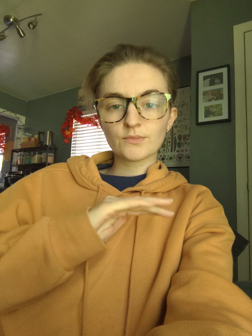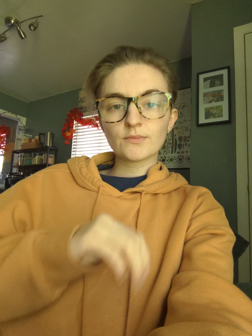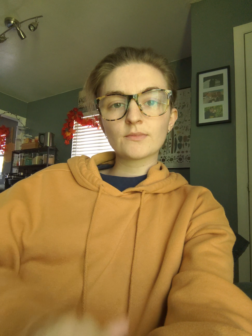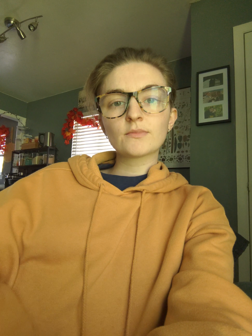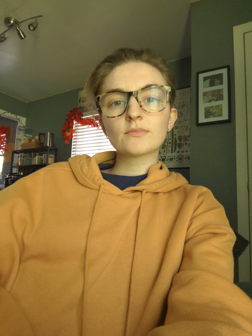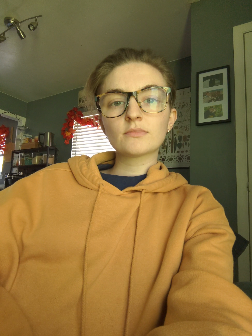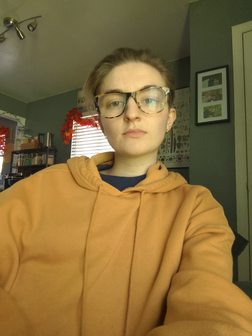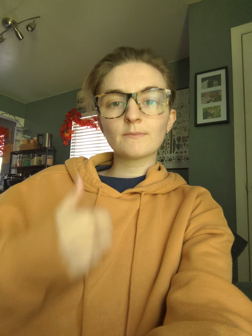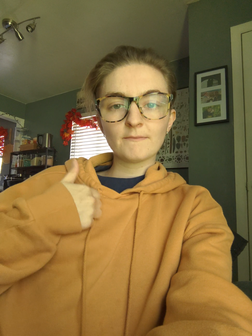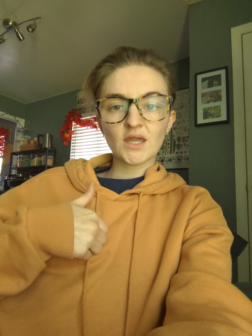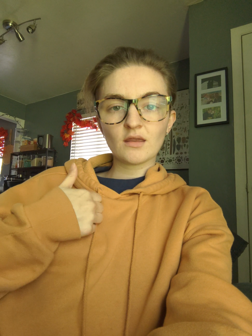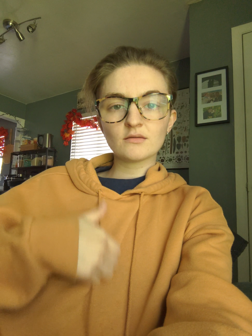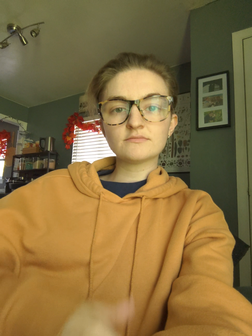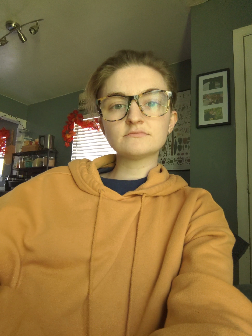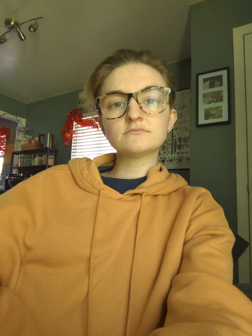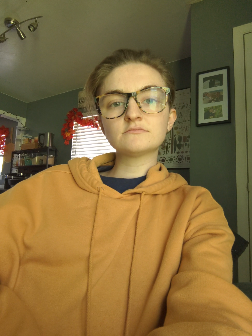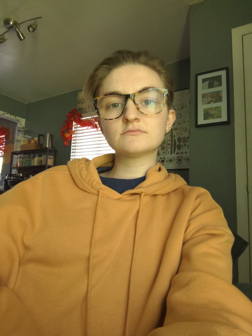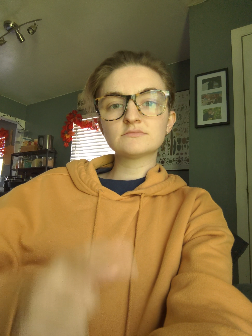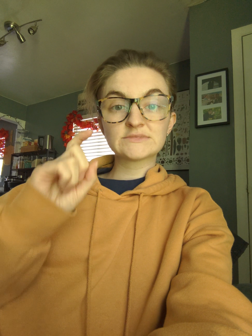bathtub